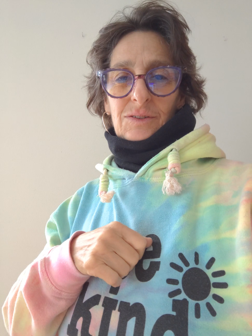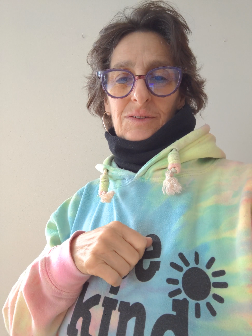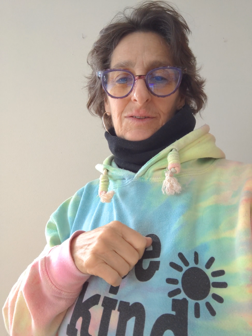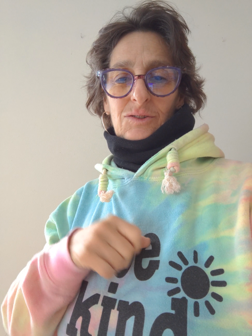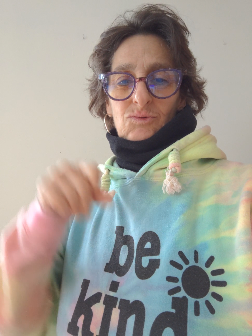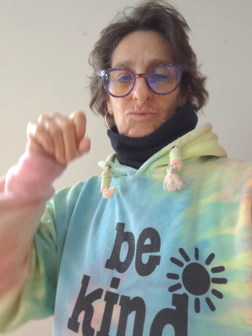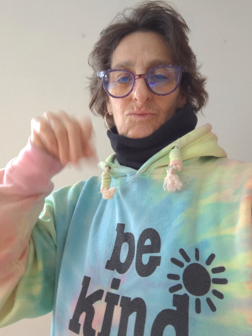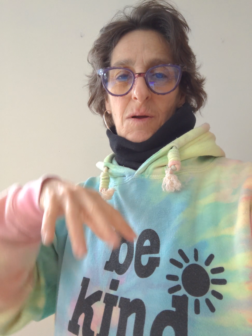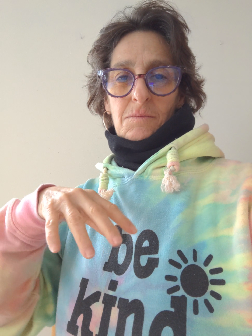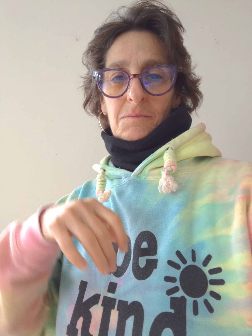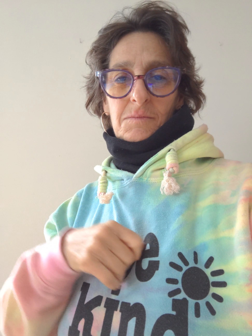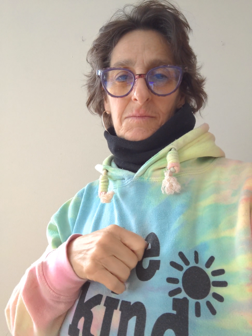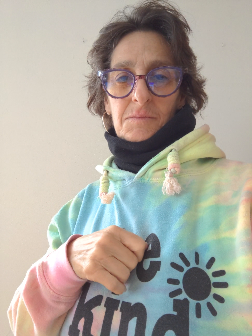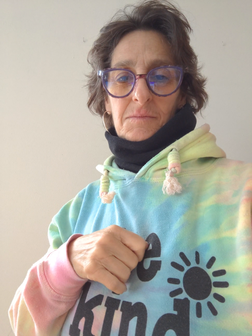drop